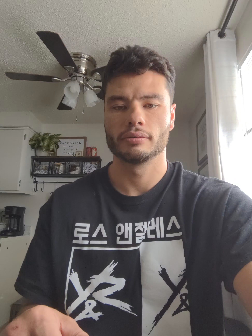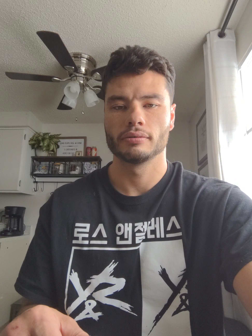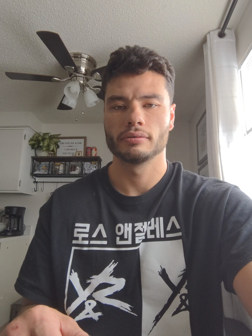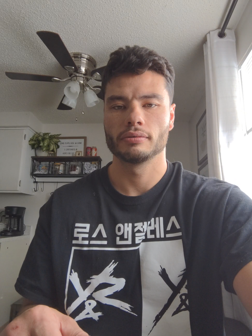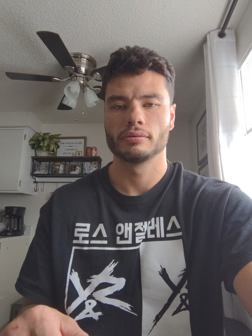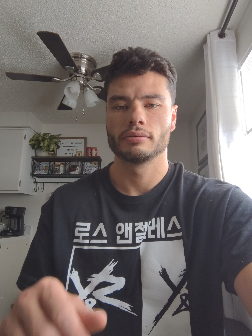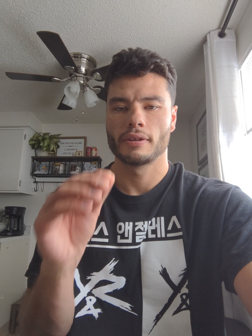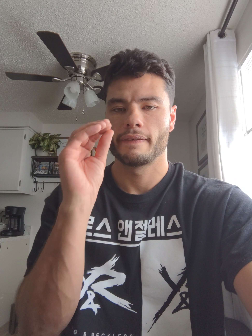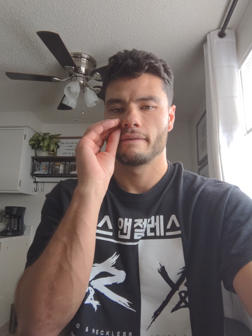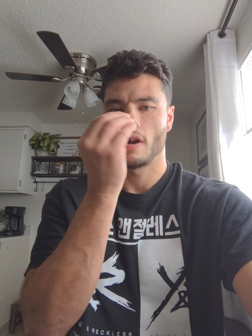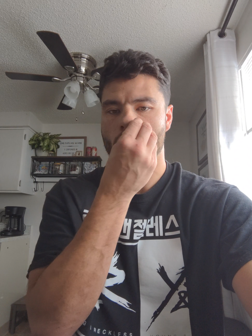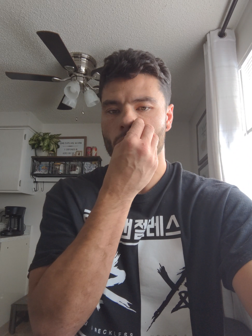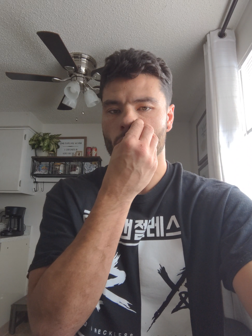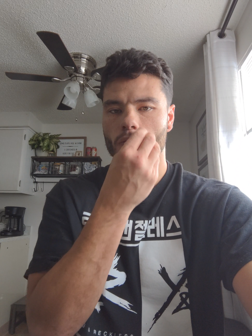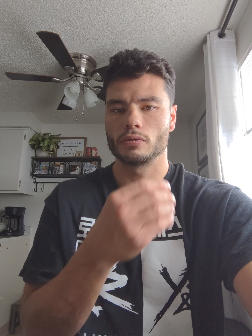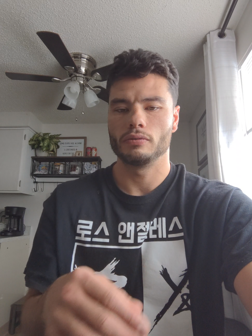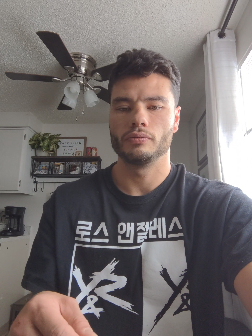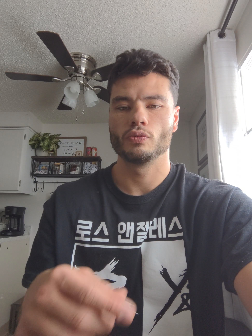flower